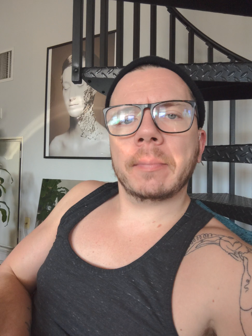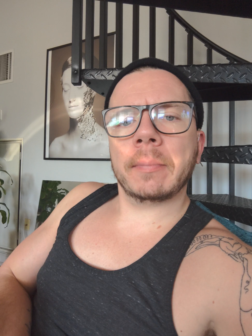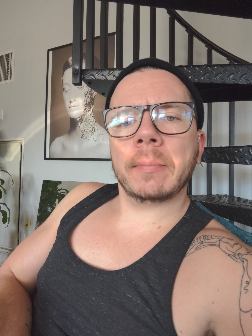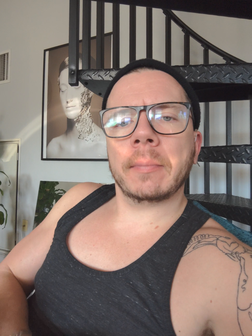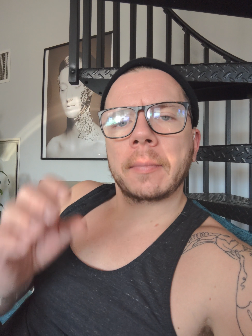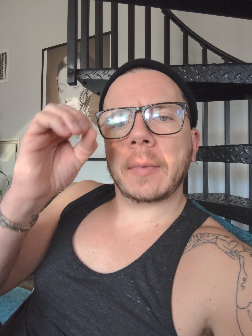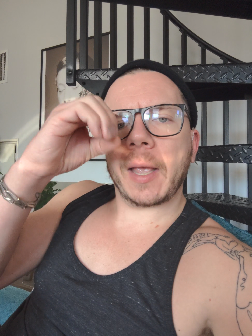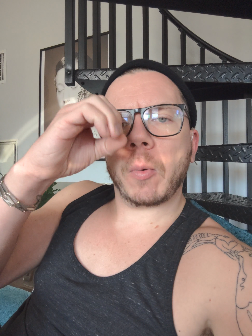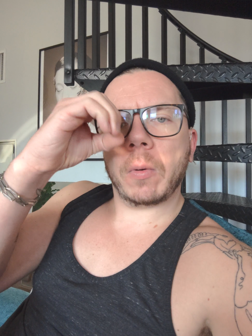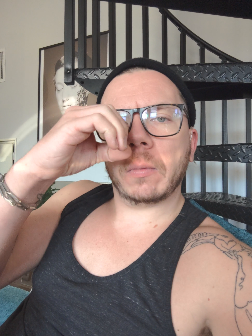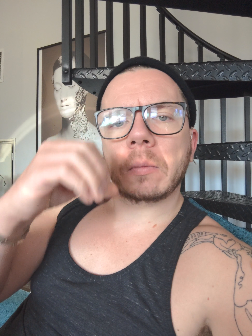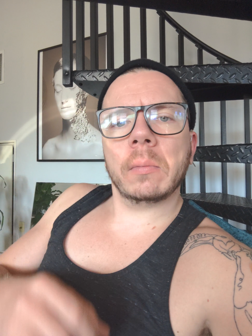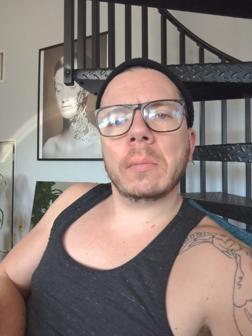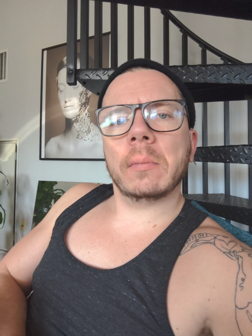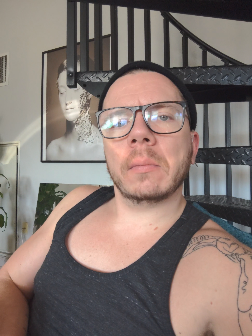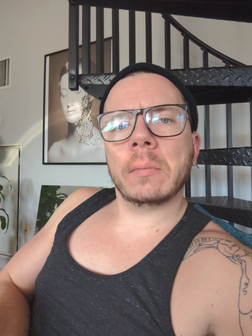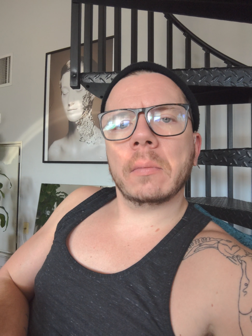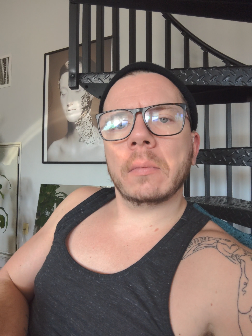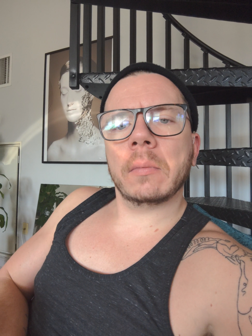owl